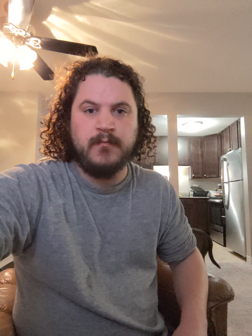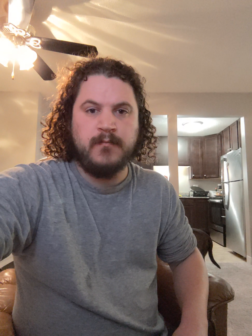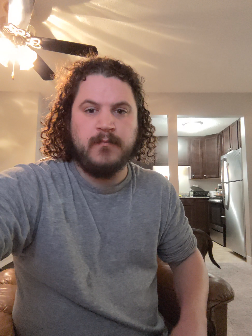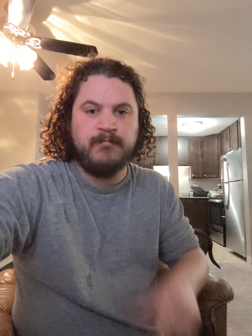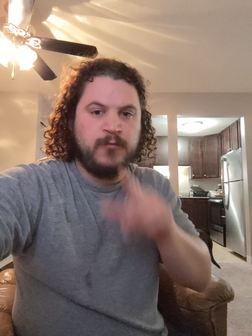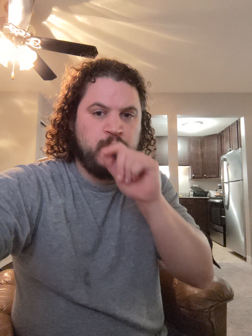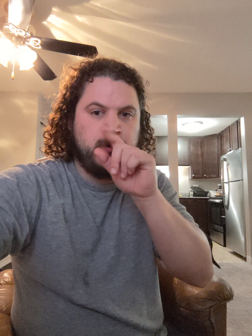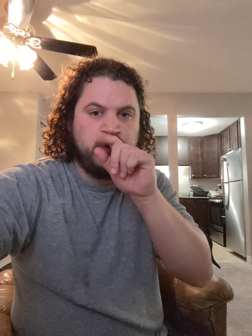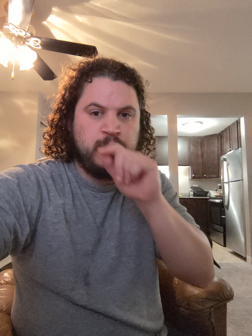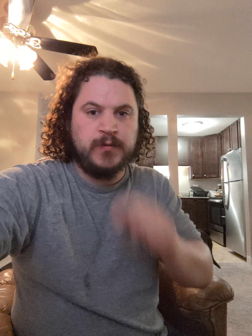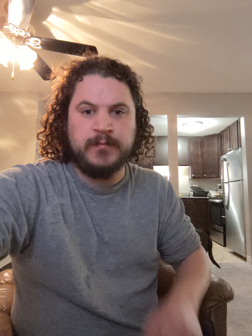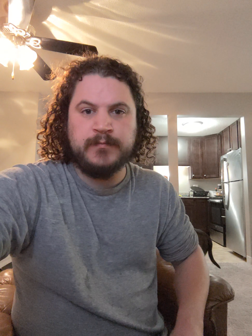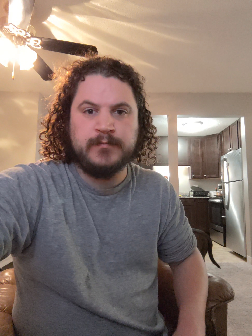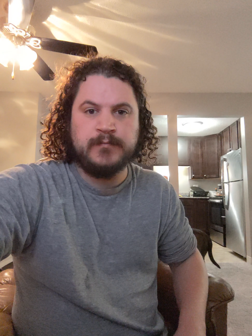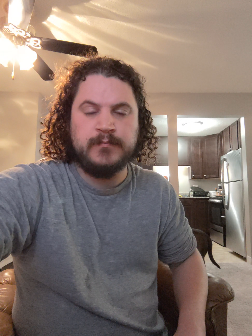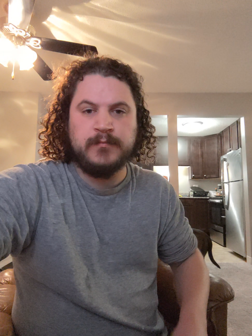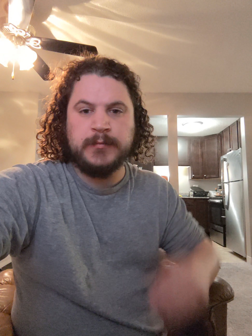bird